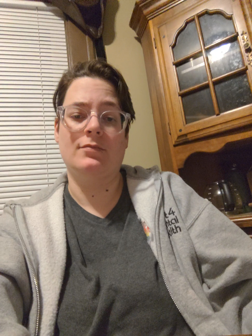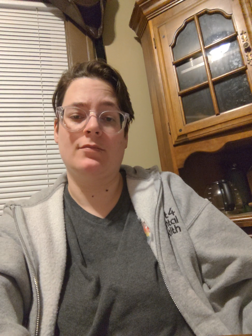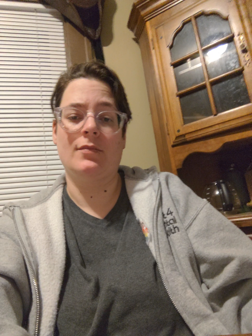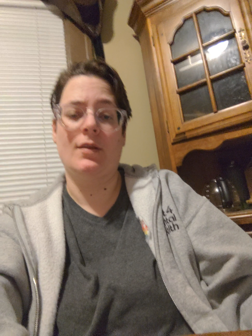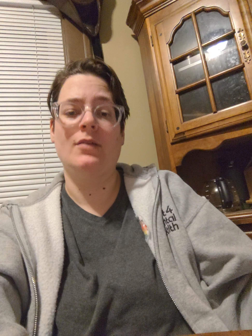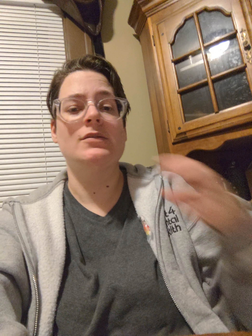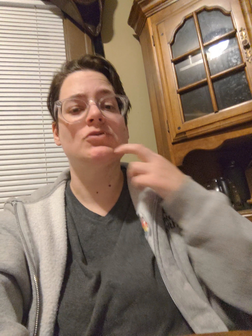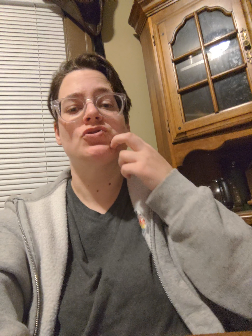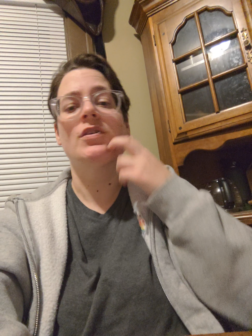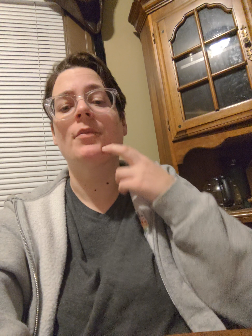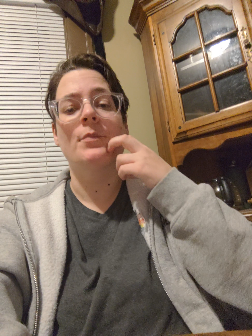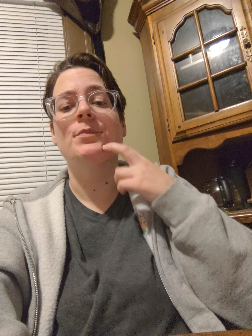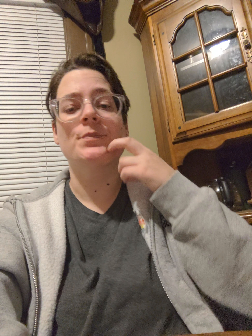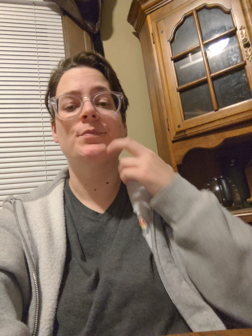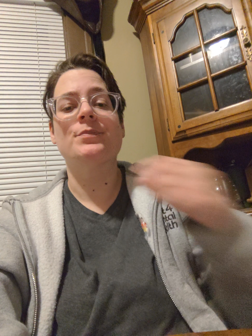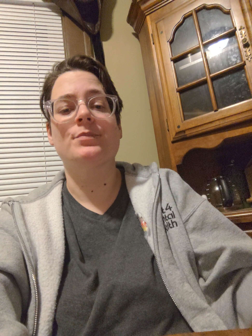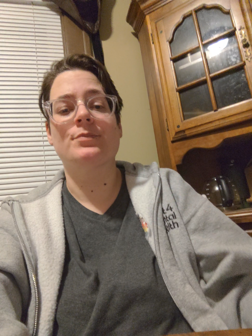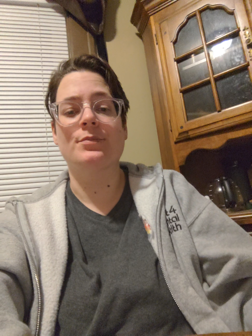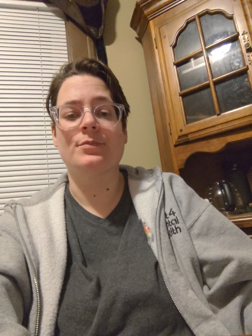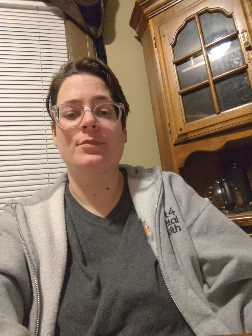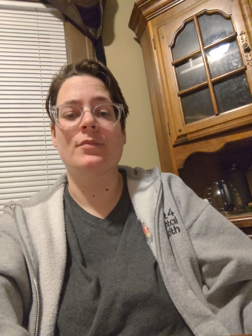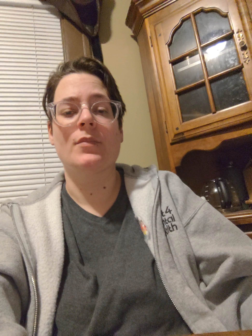gum